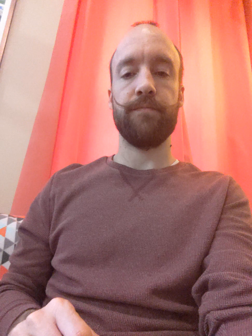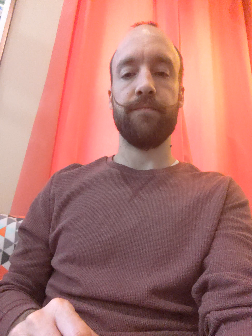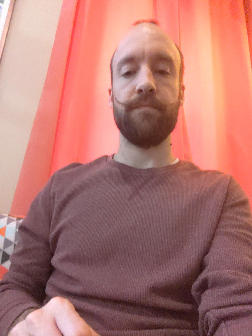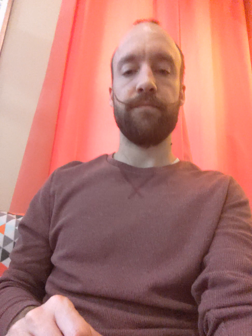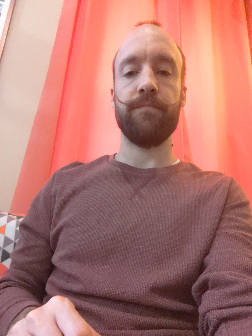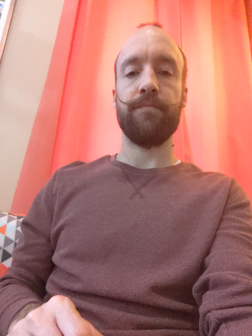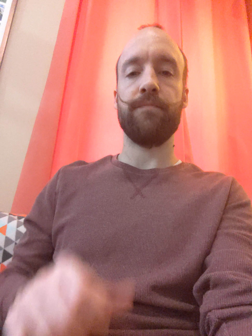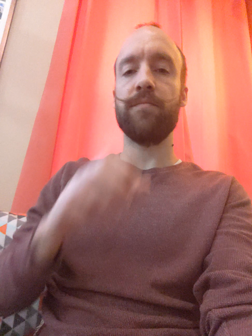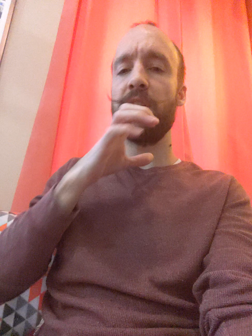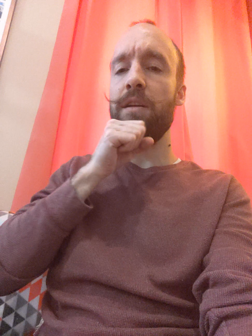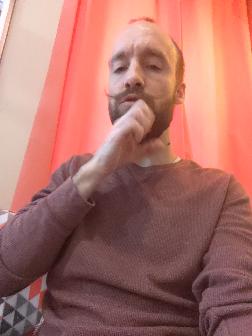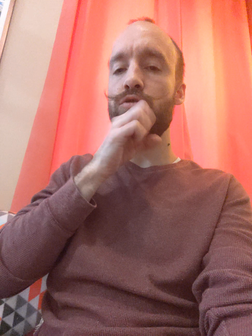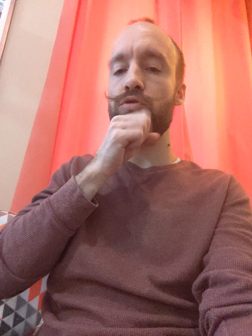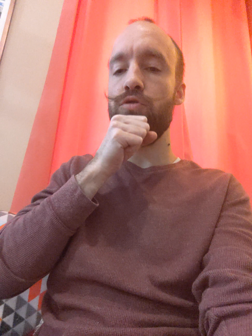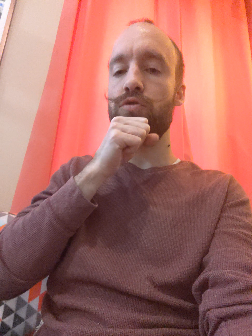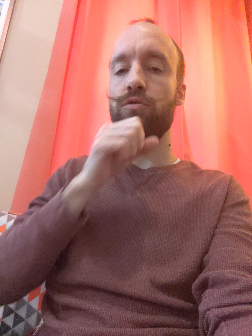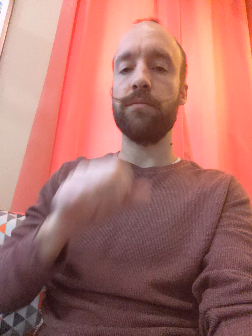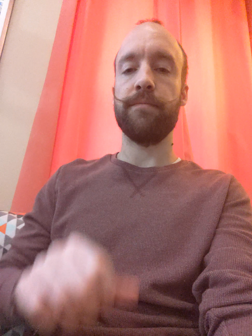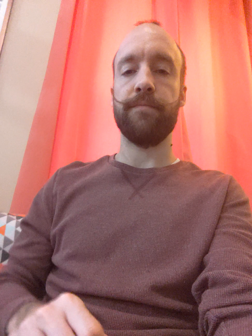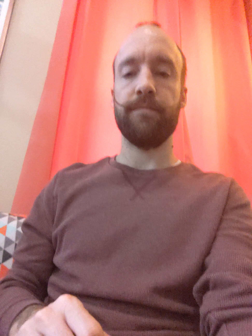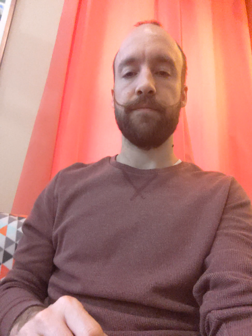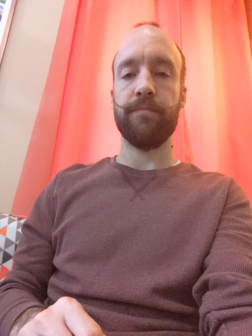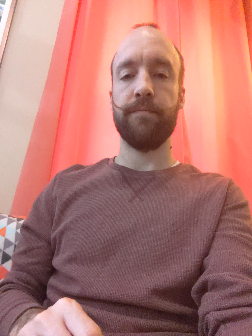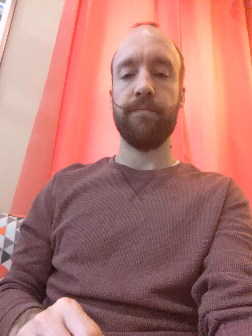orange